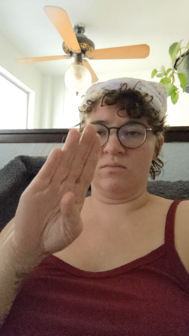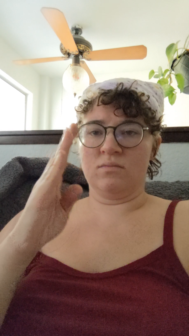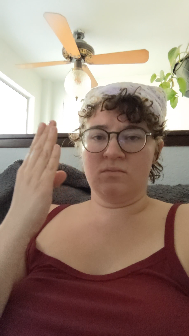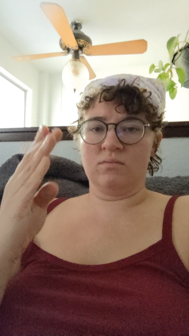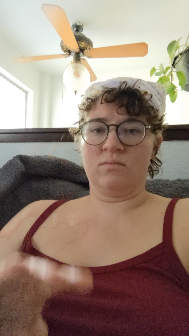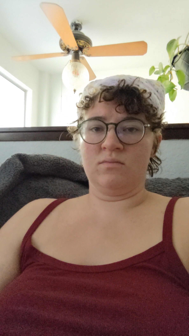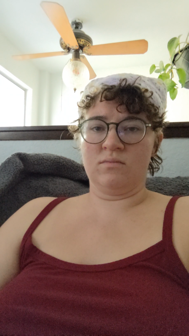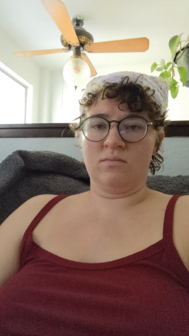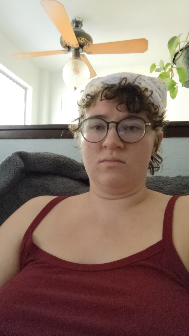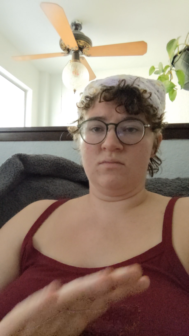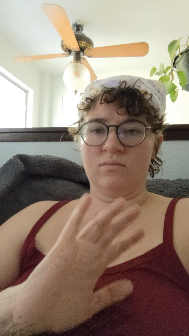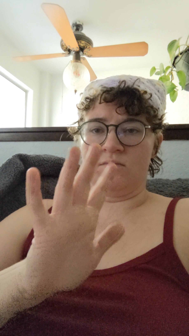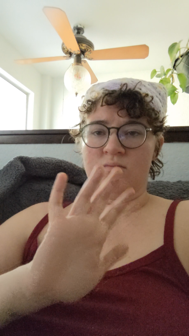cheese